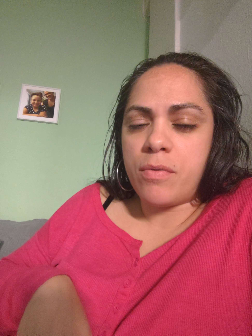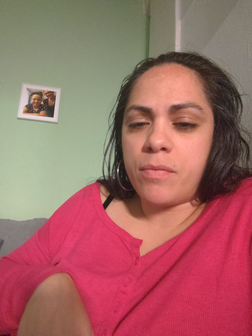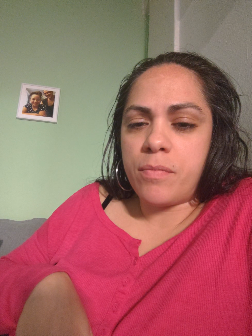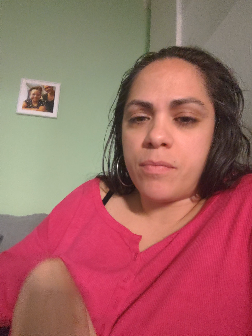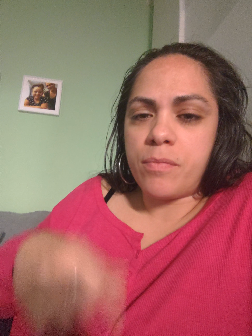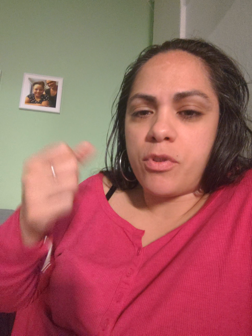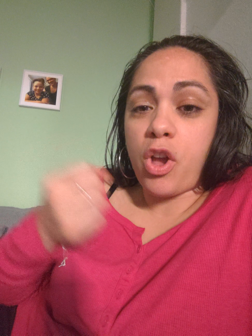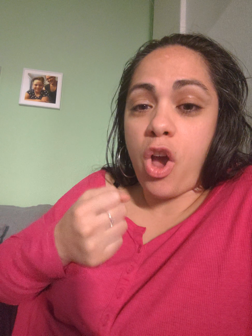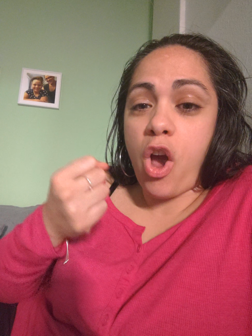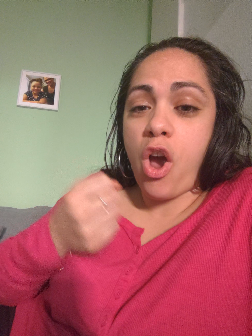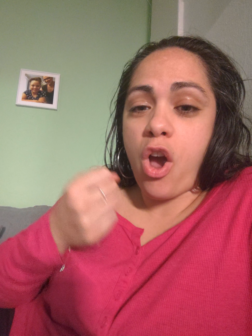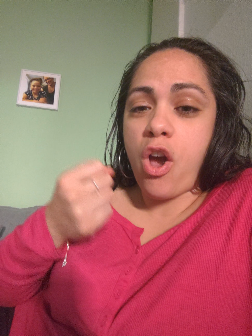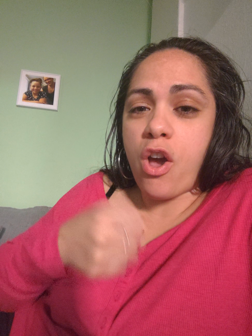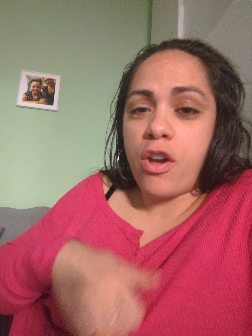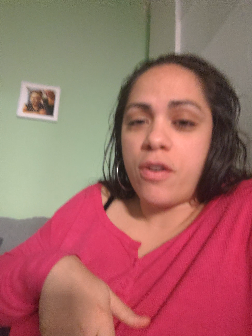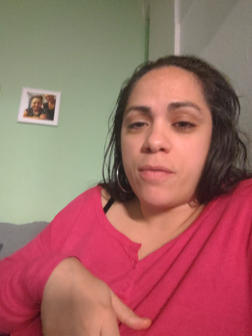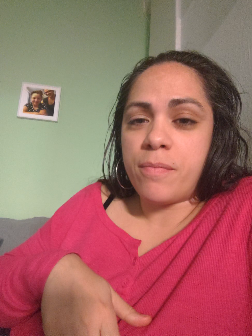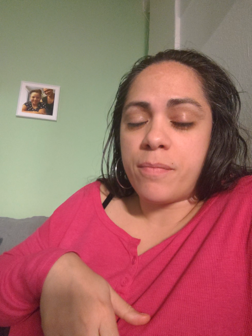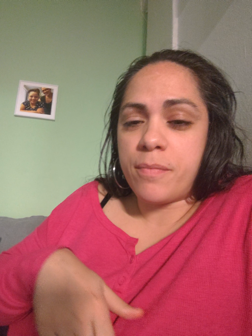car